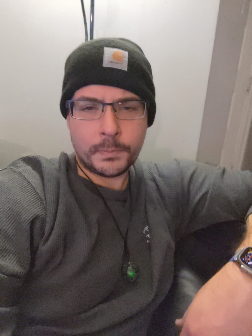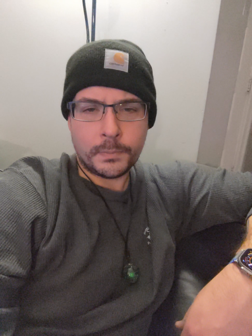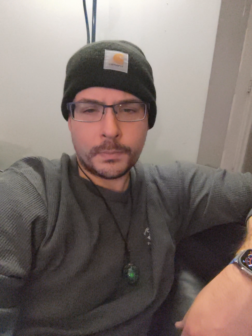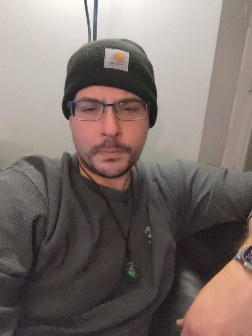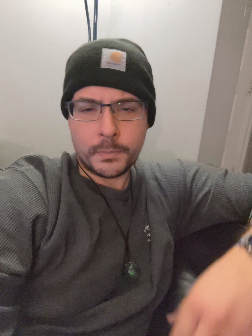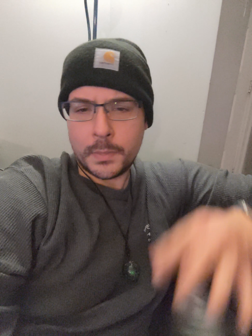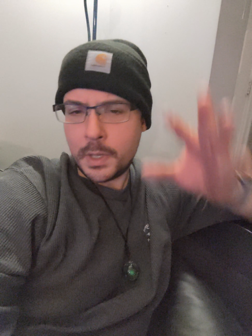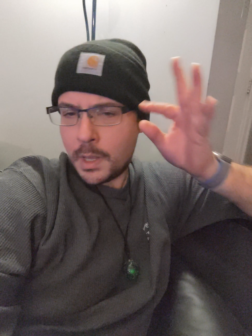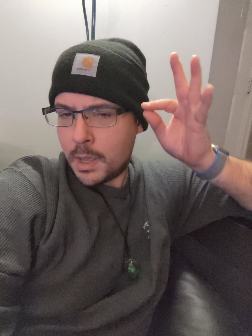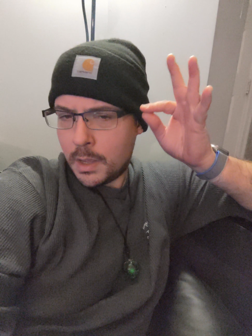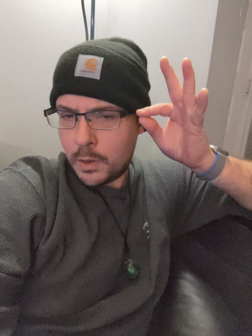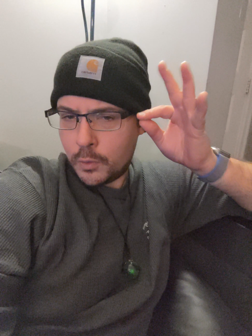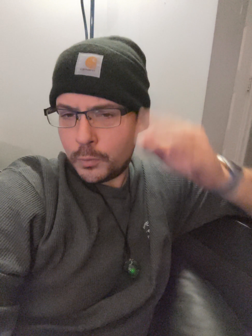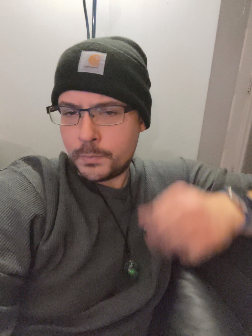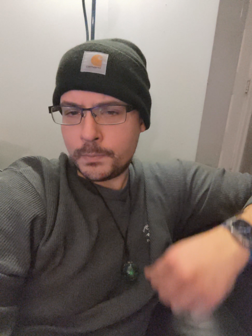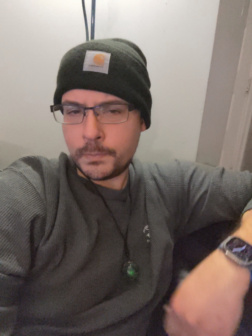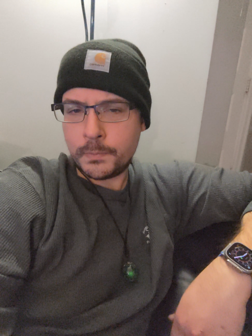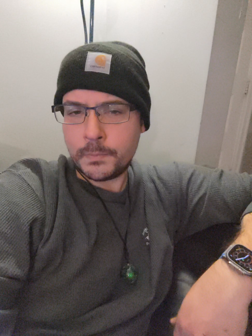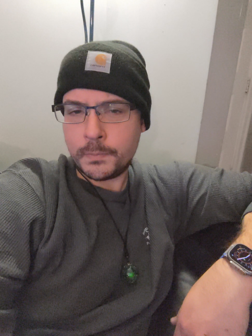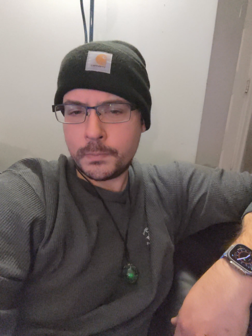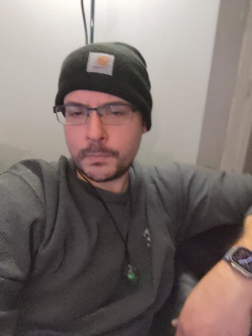hair